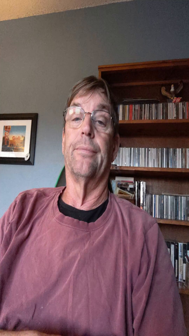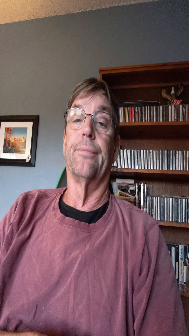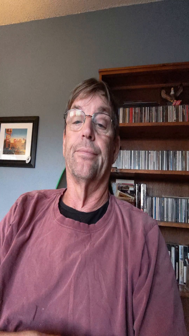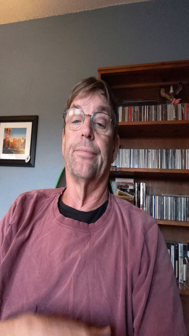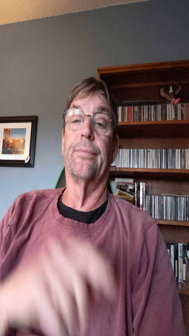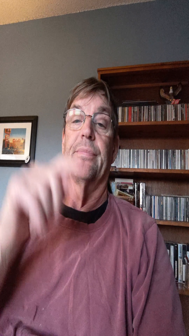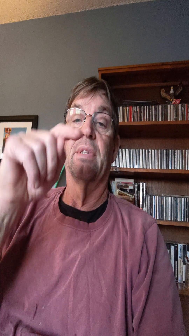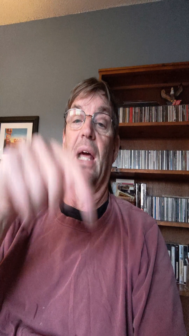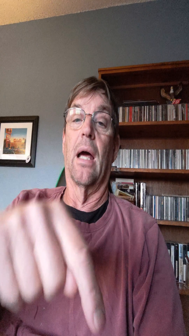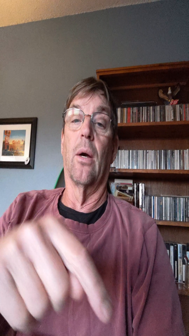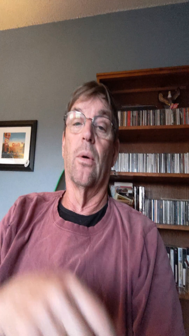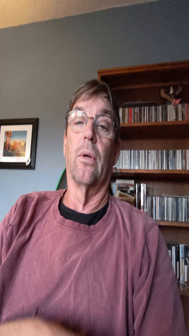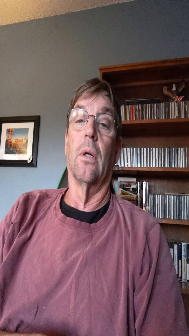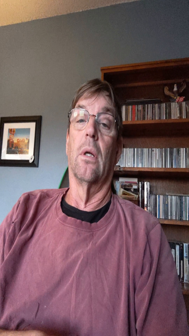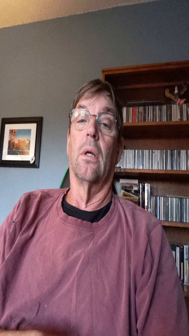down